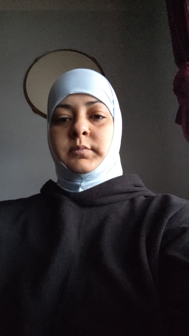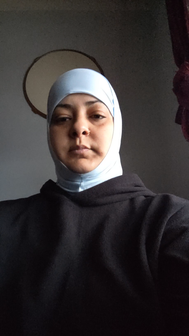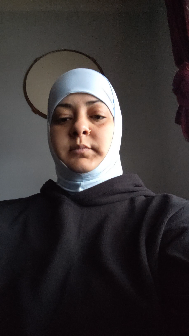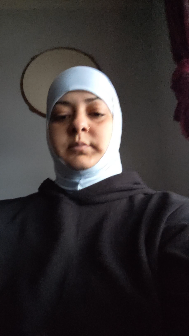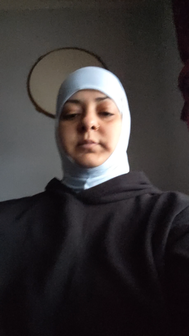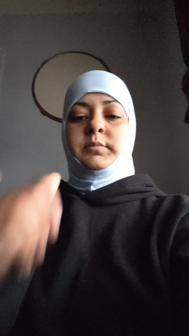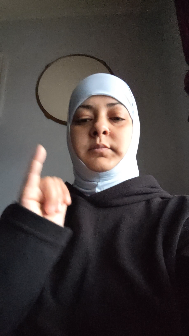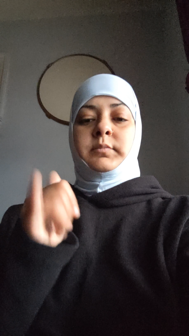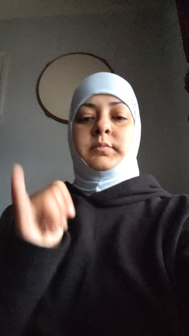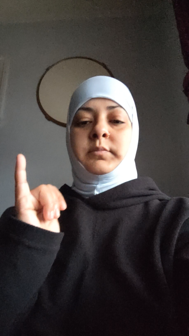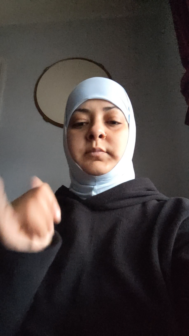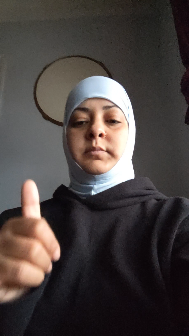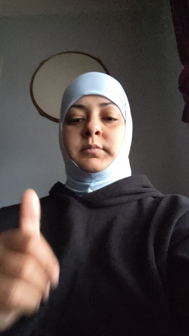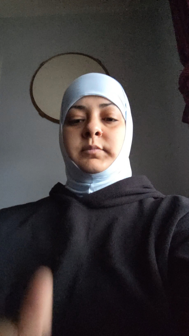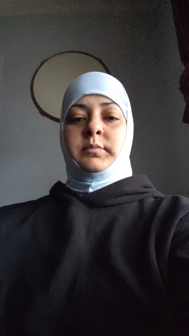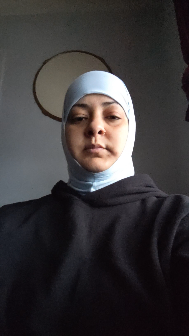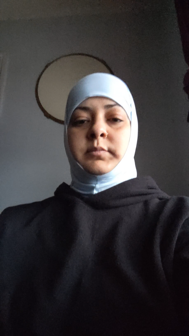rocking chair